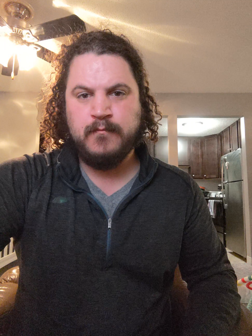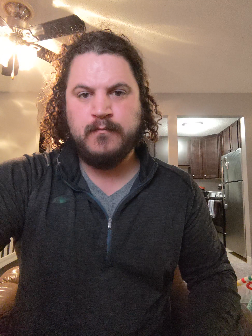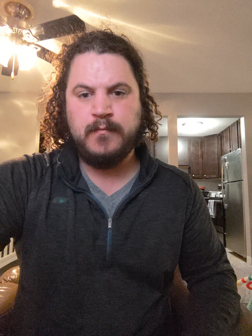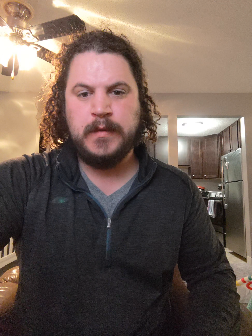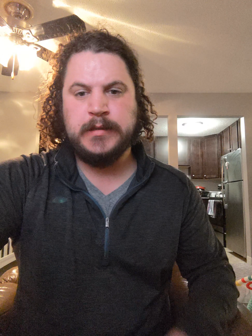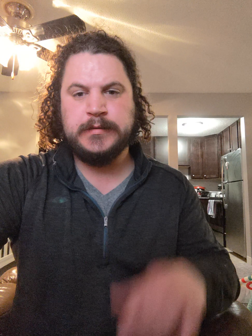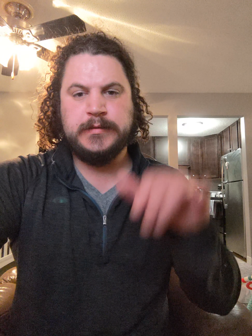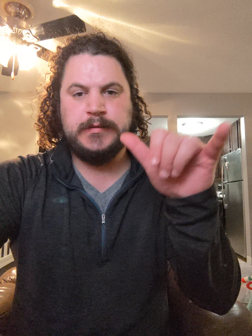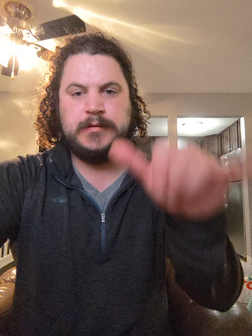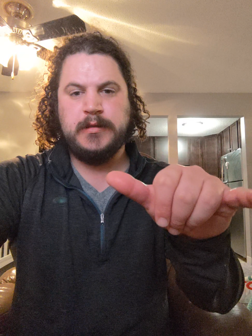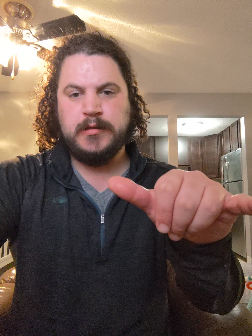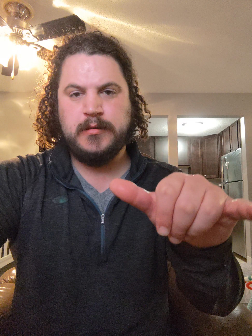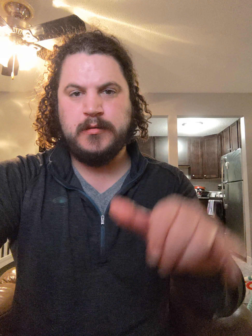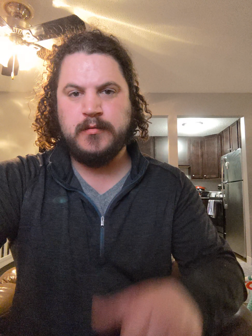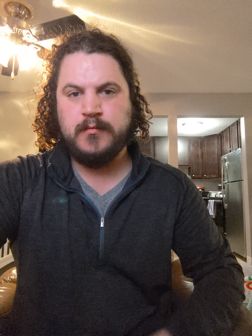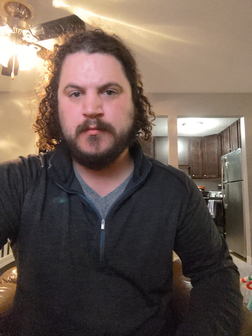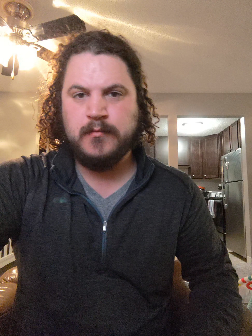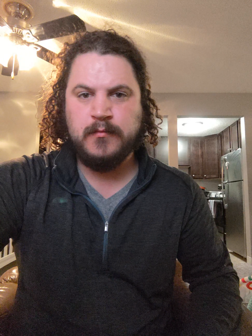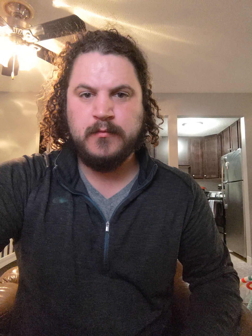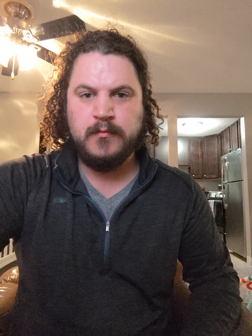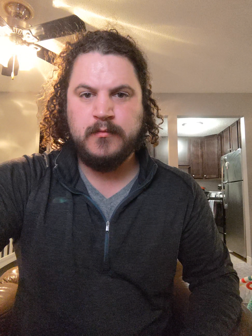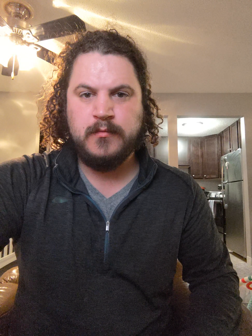stay